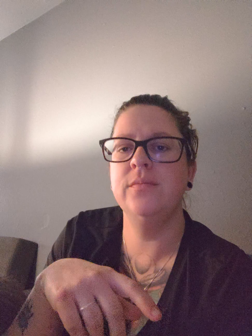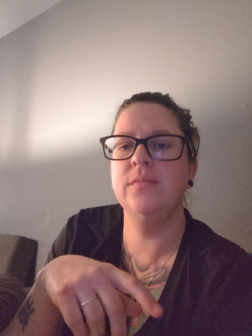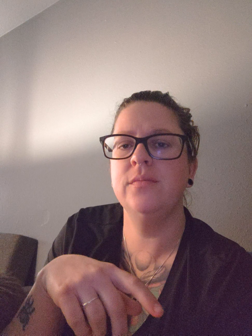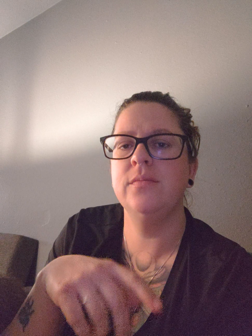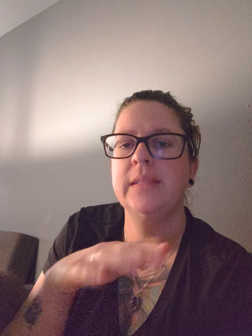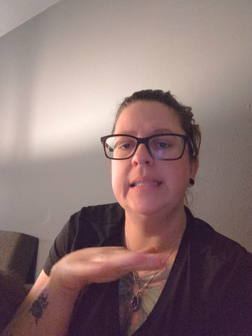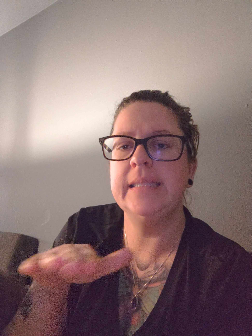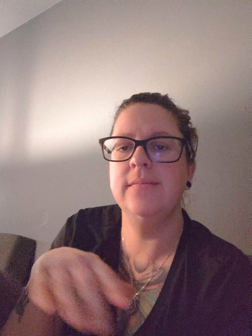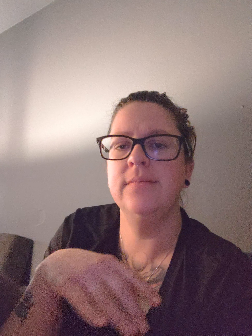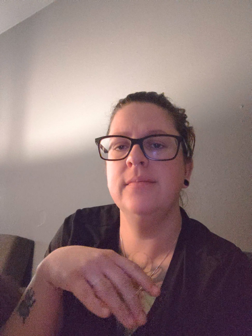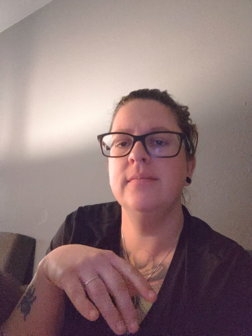clean